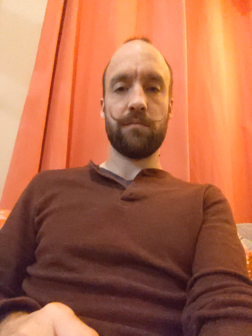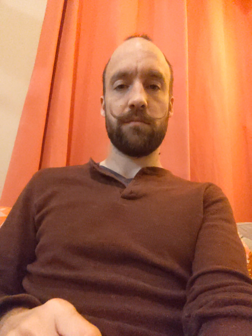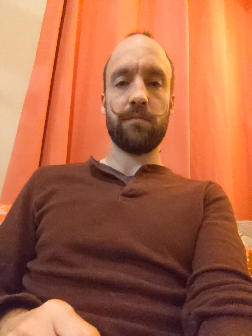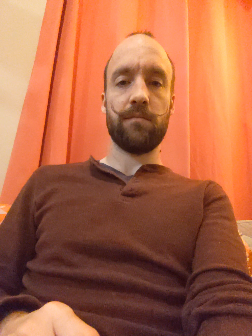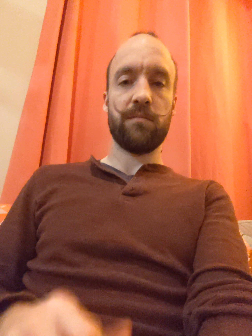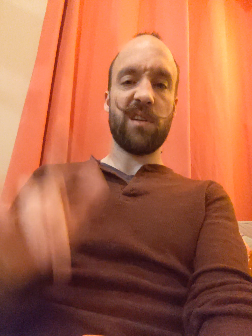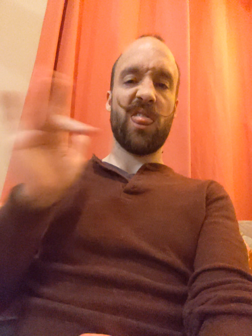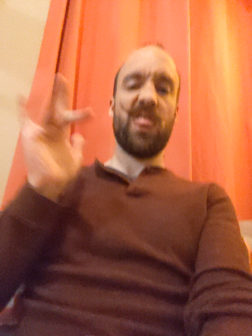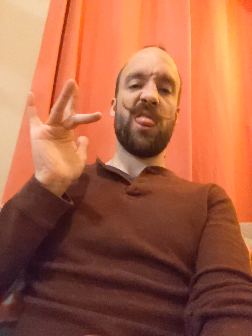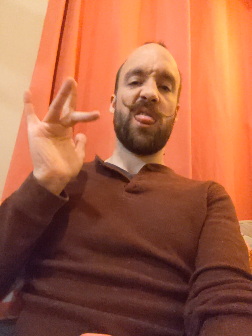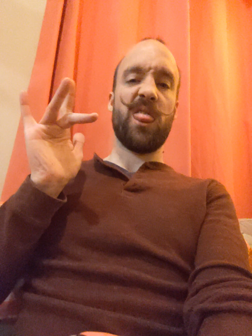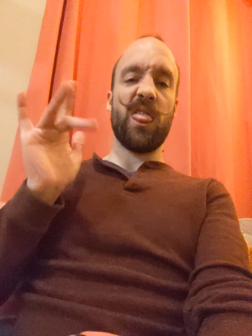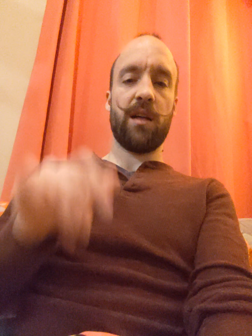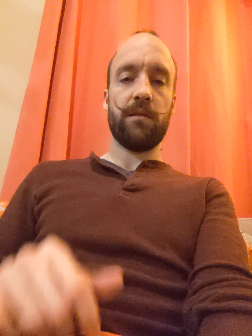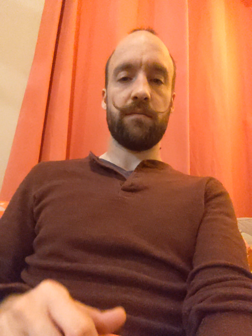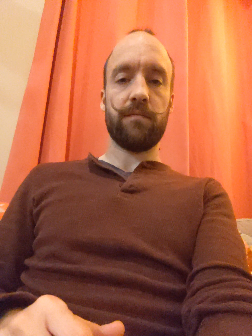yucky